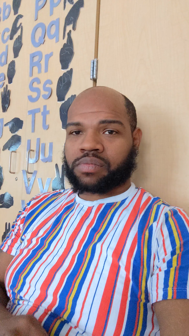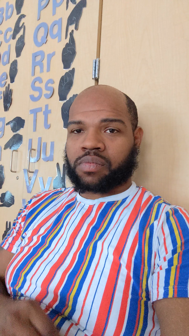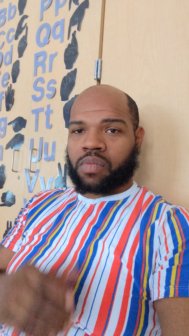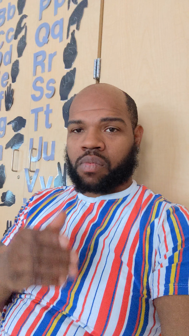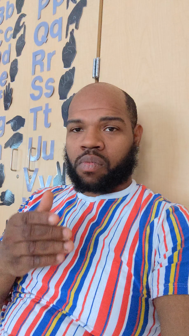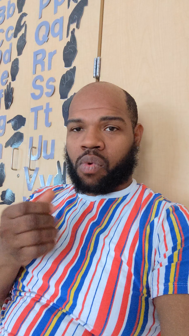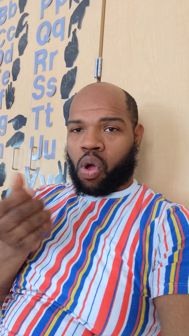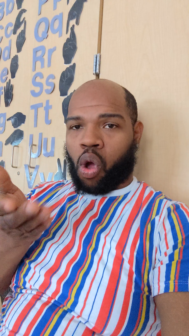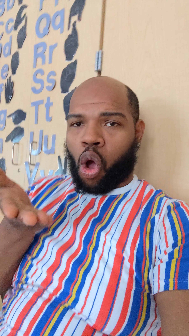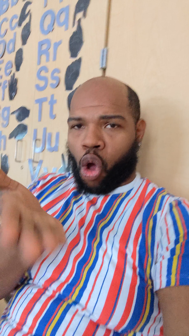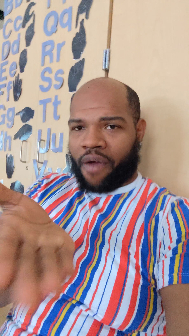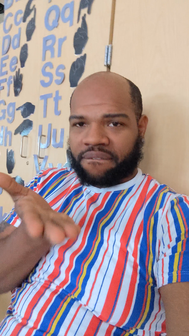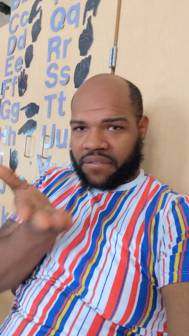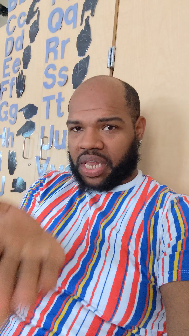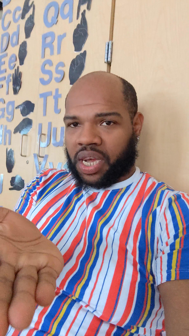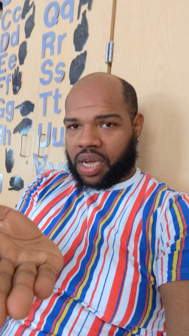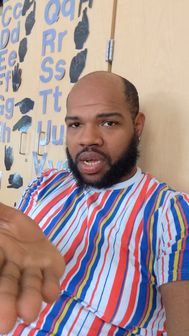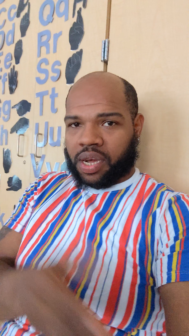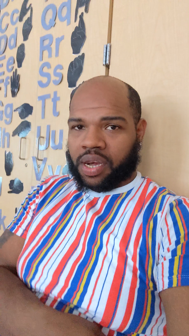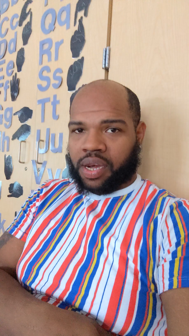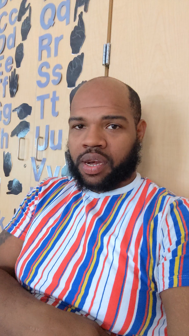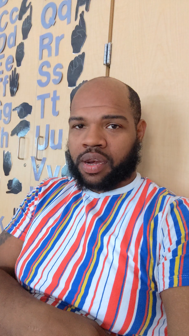oven